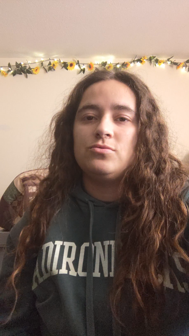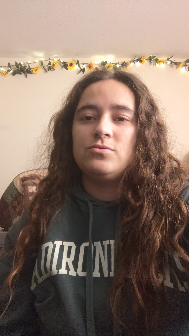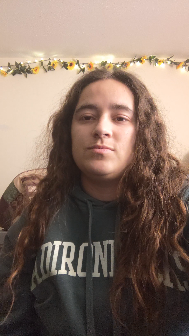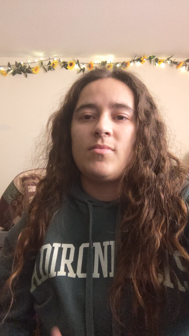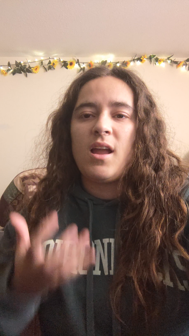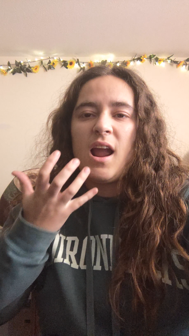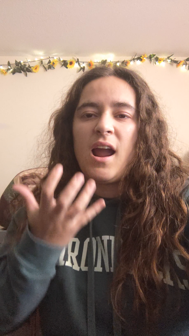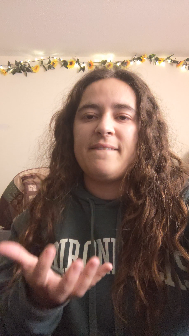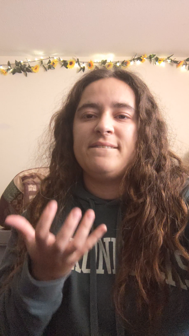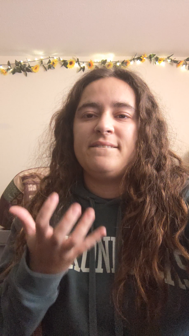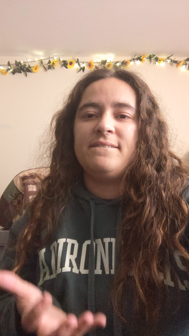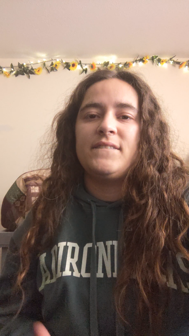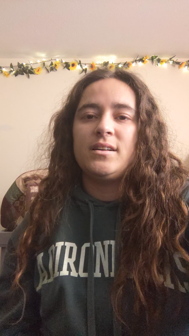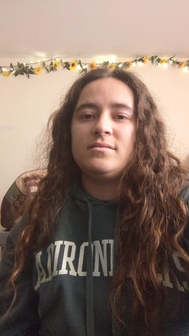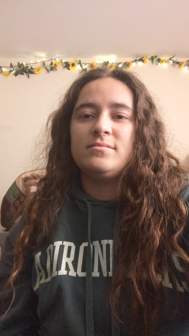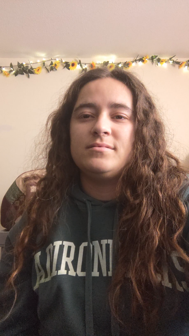heavy